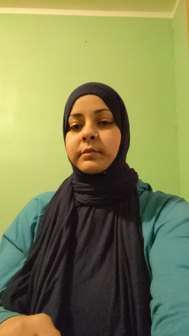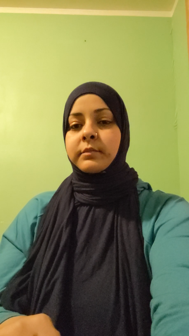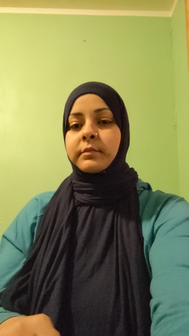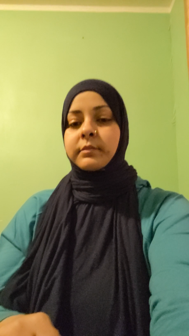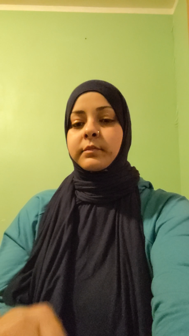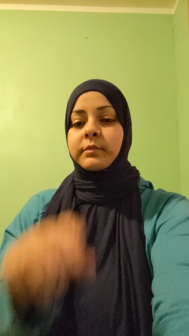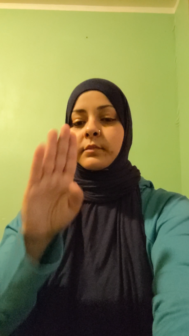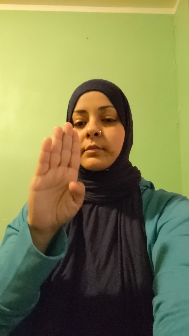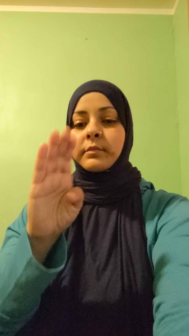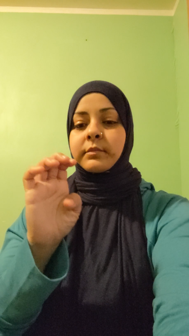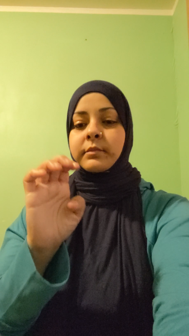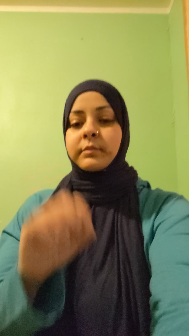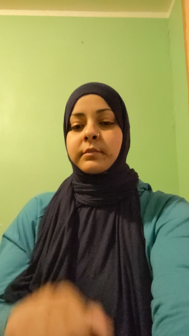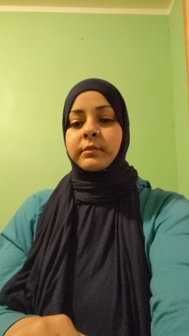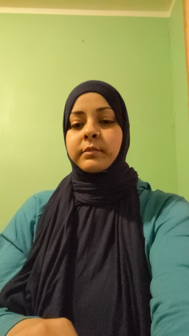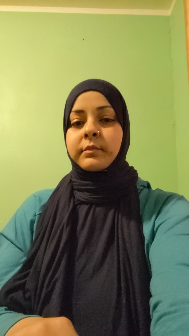be